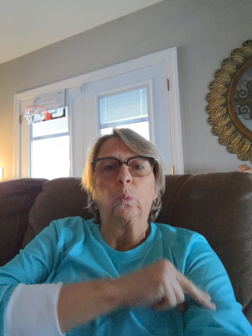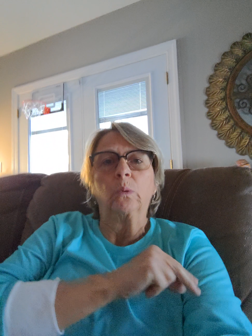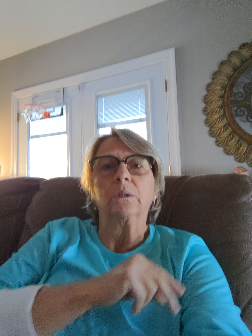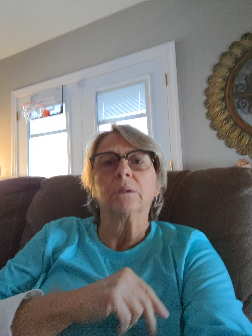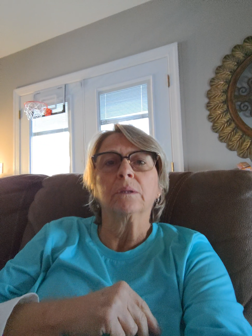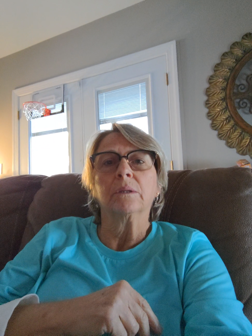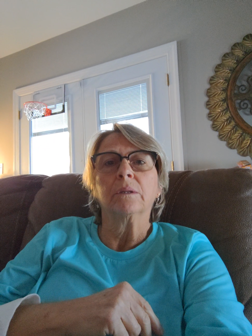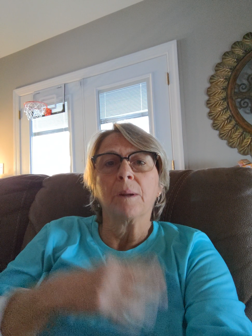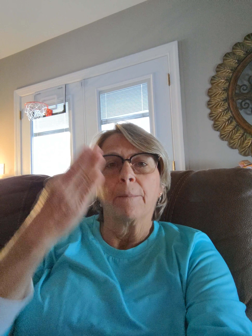goose